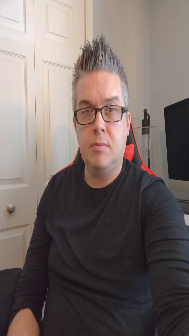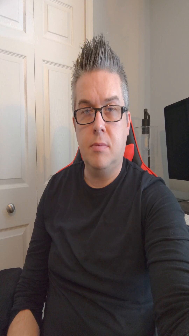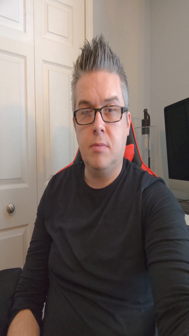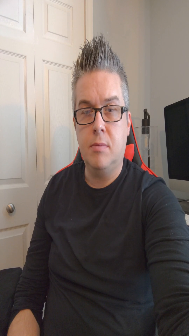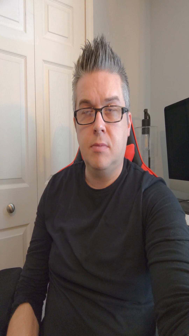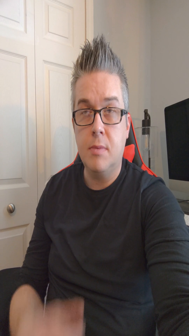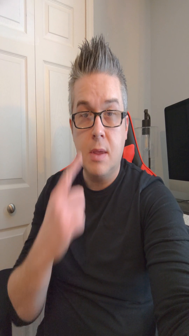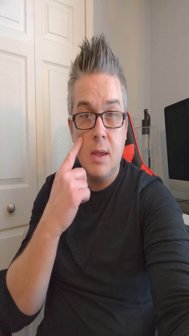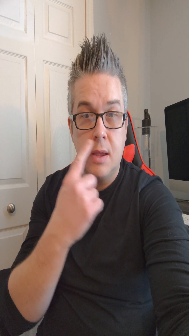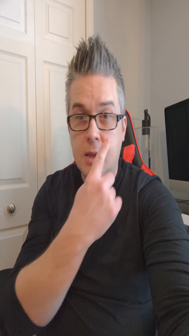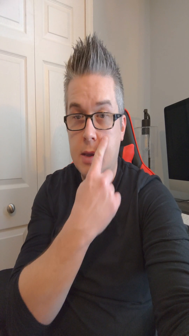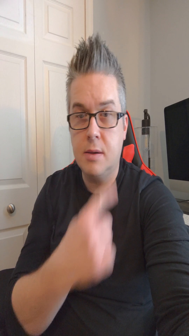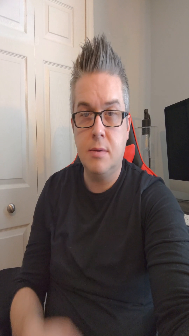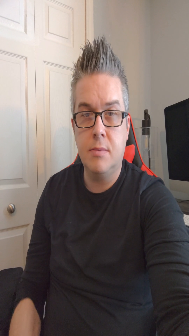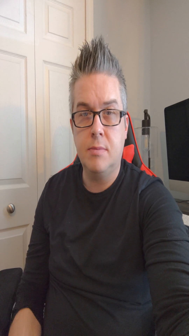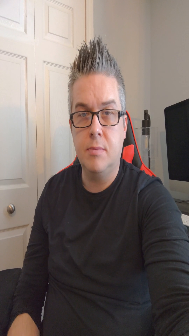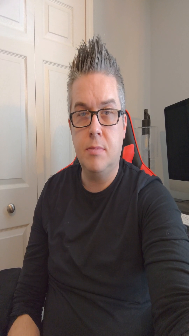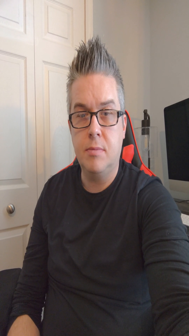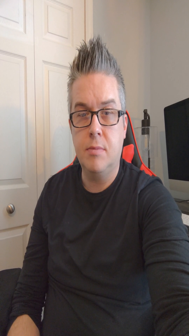eye